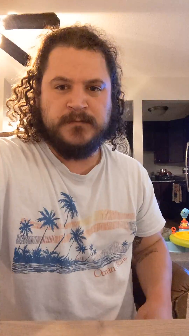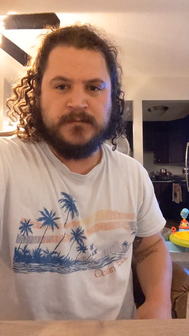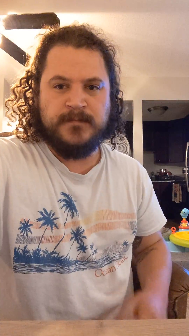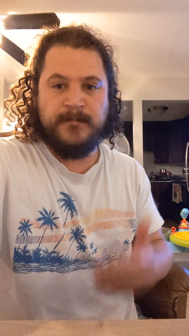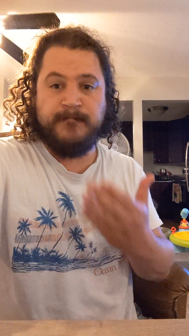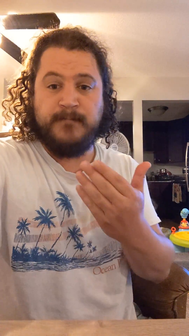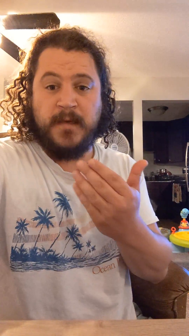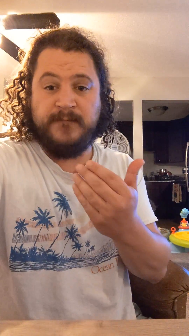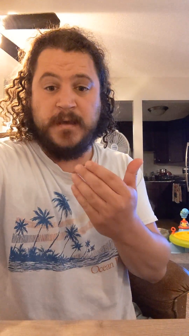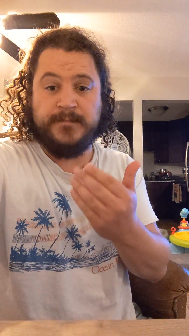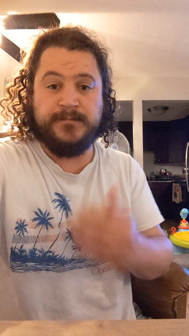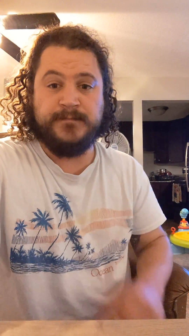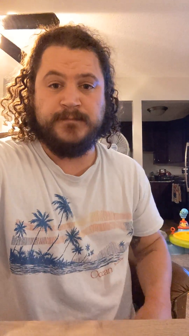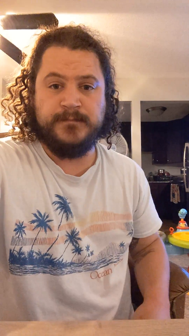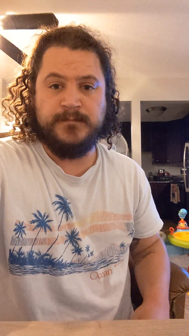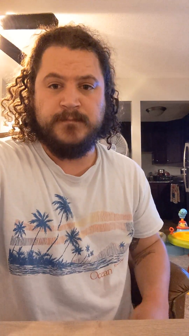butterfly